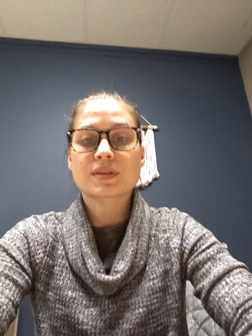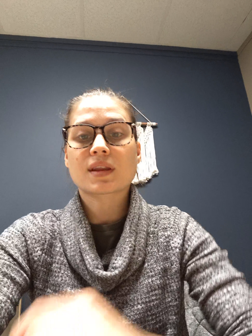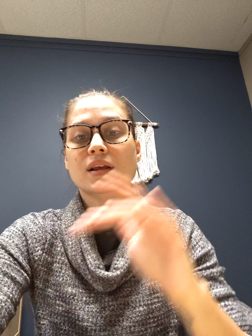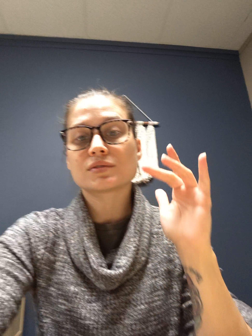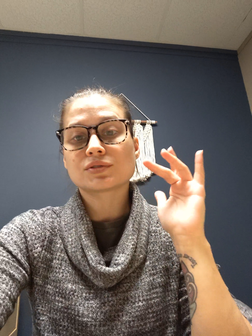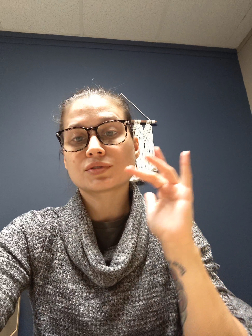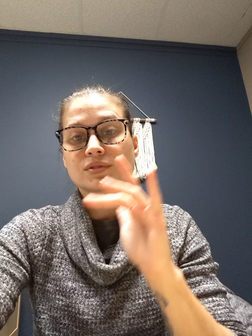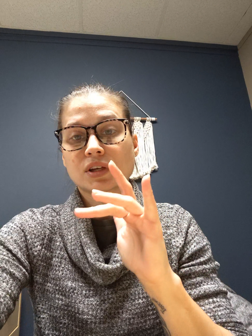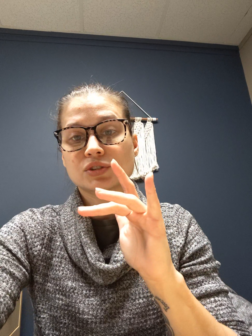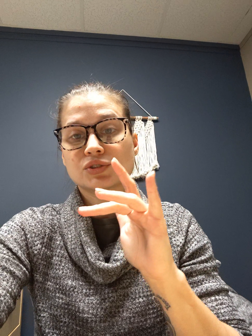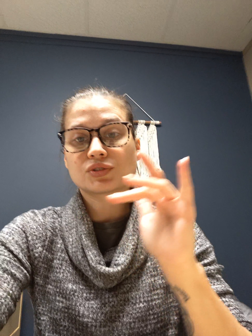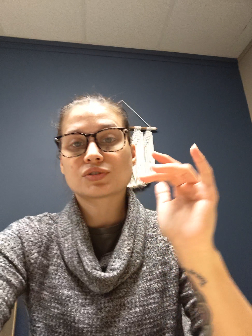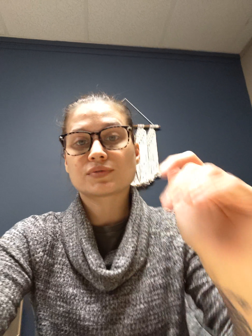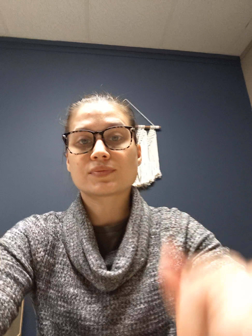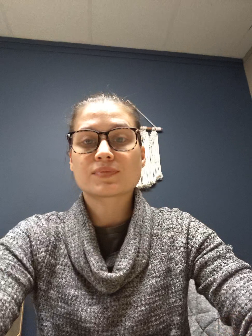touch